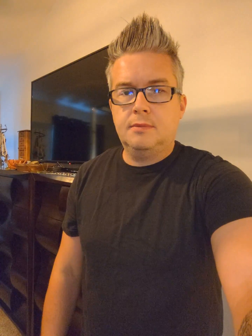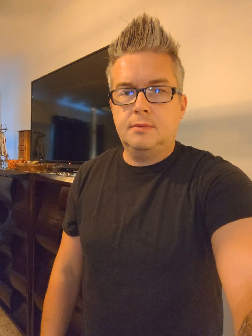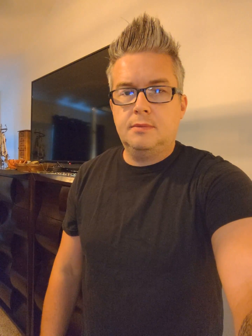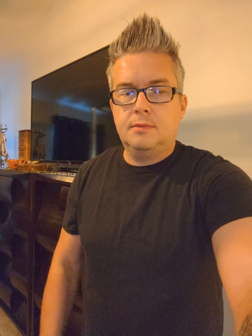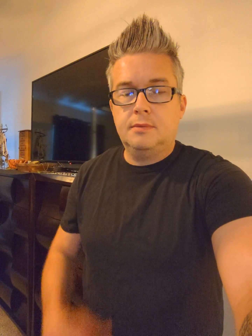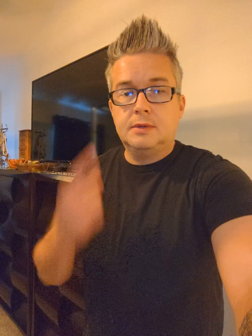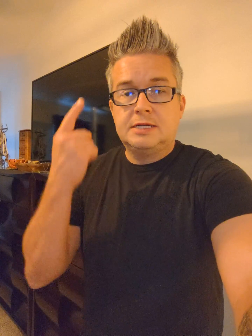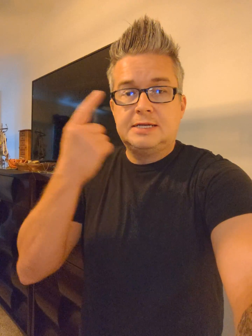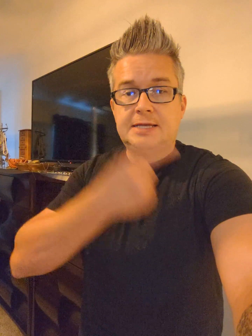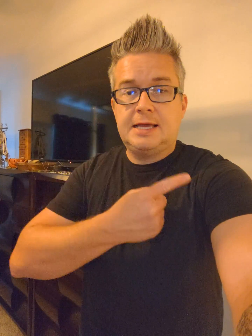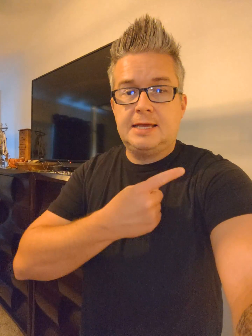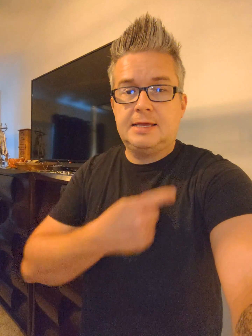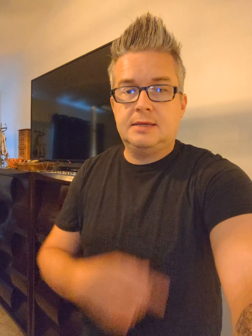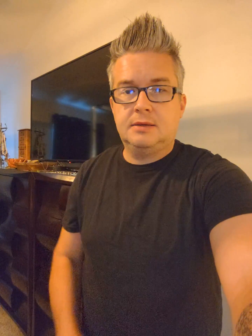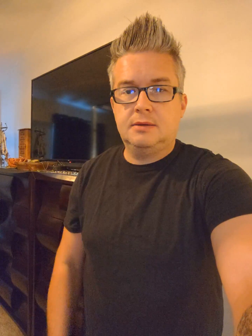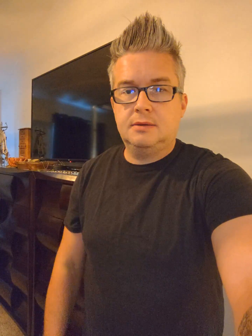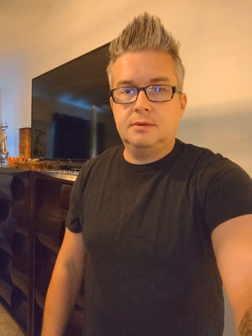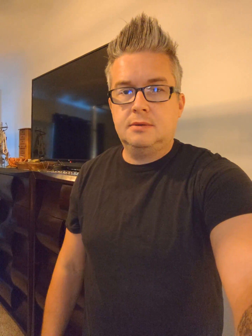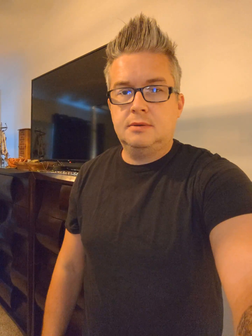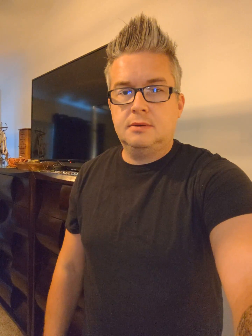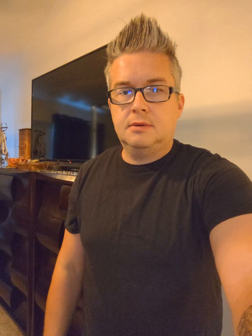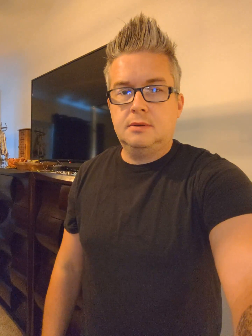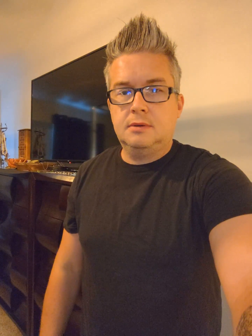day